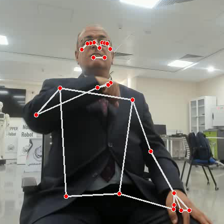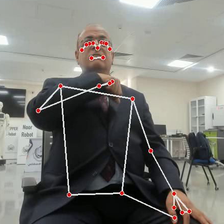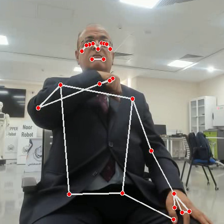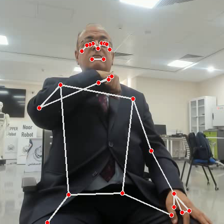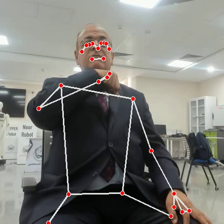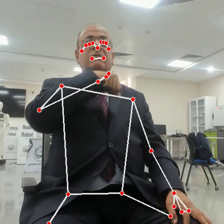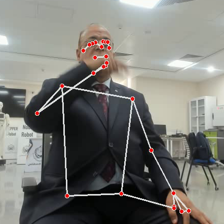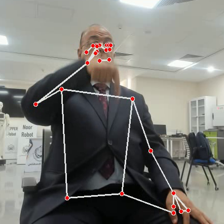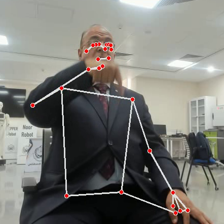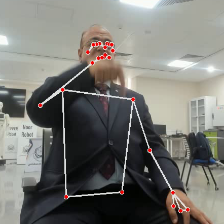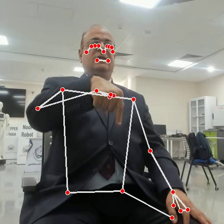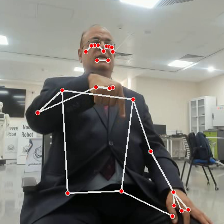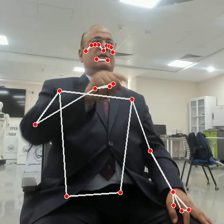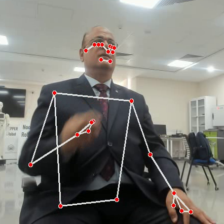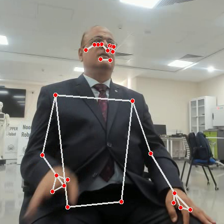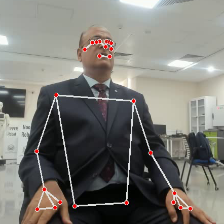delwaty